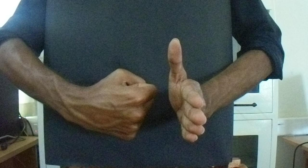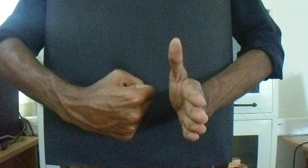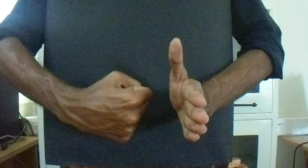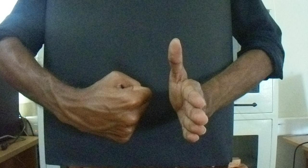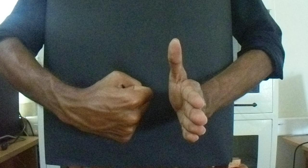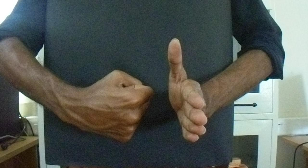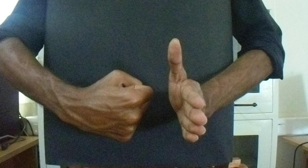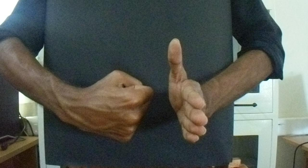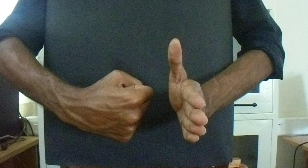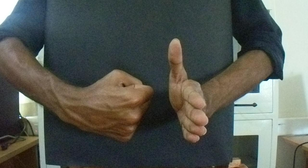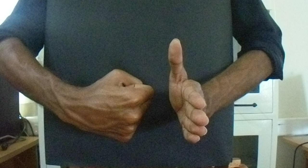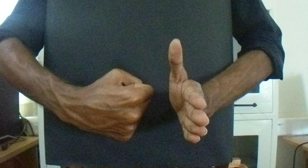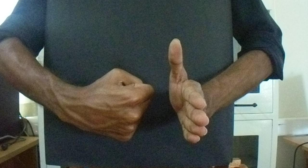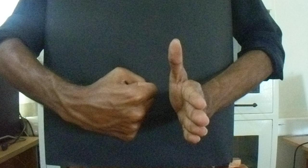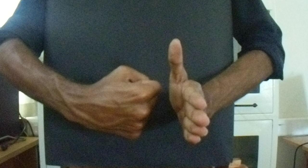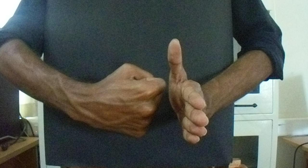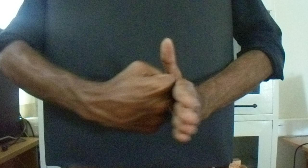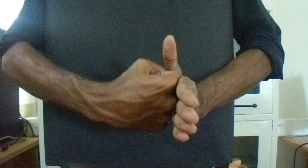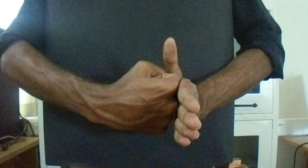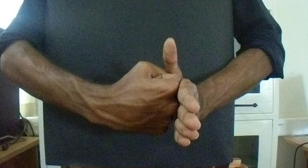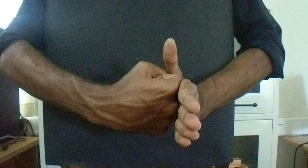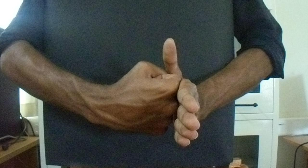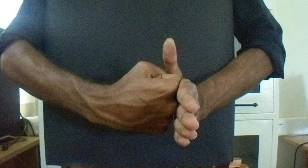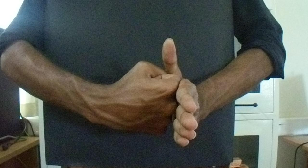accident